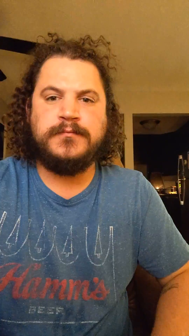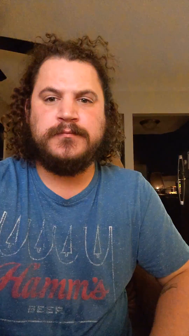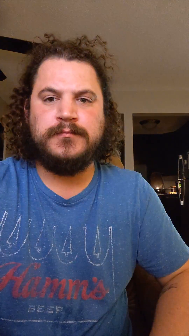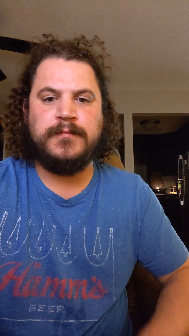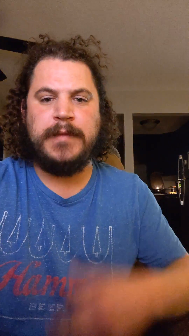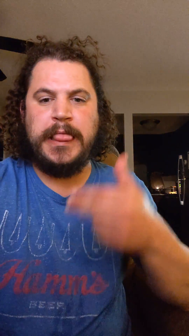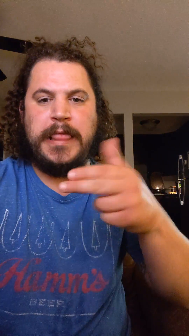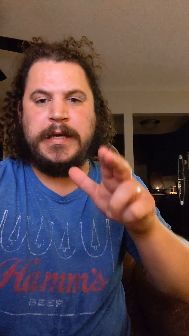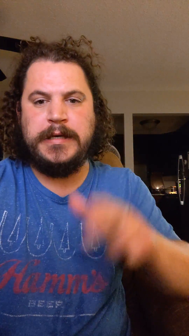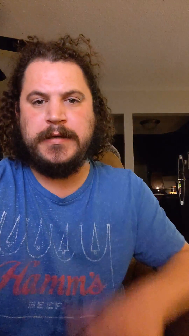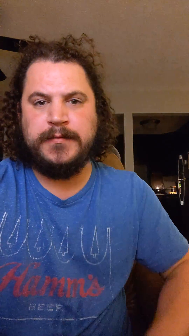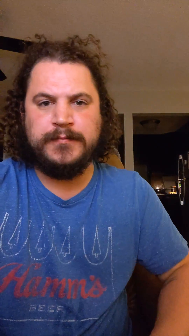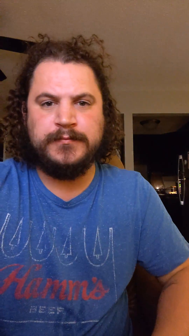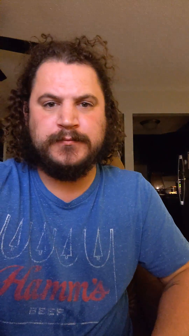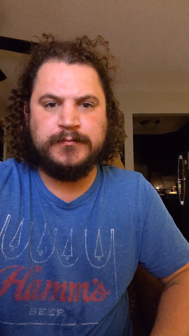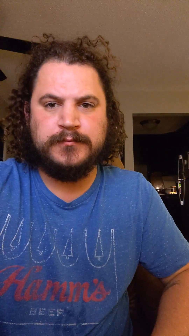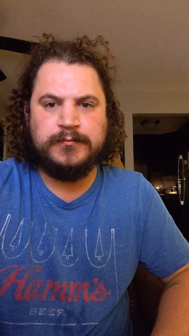lick